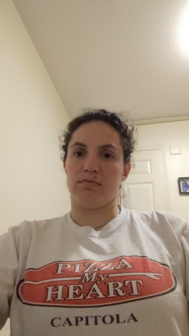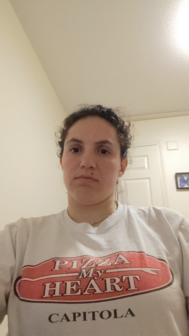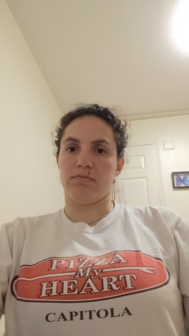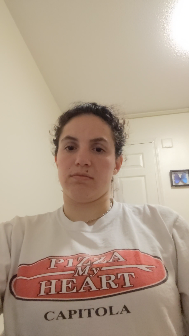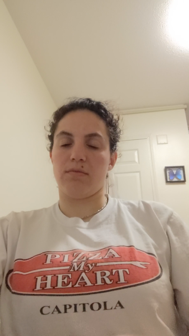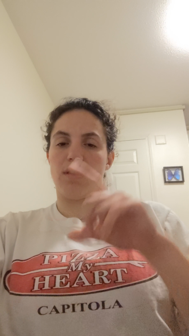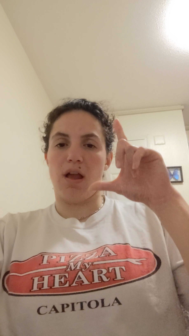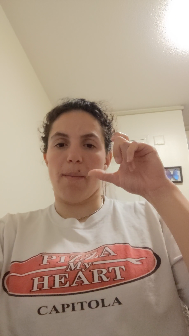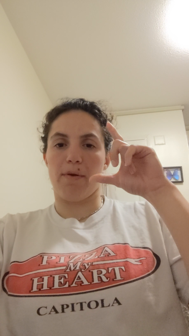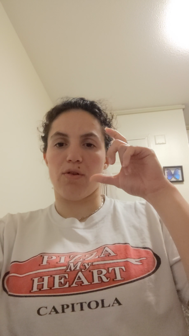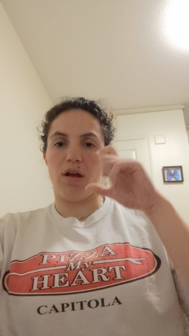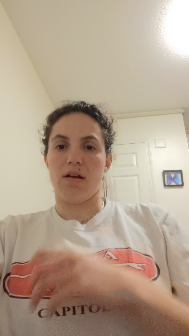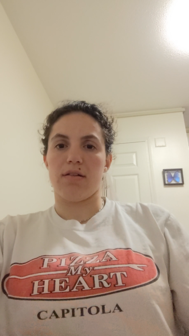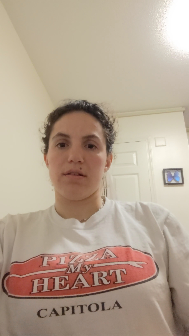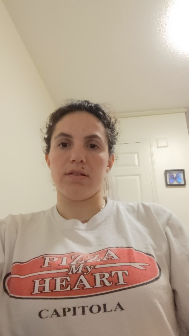camera